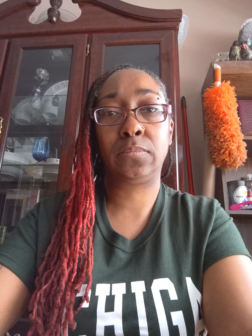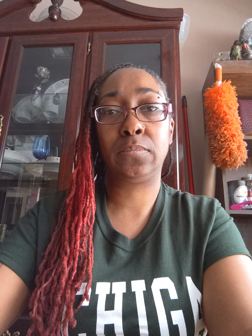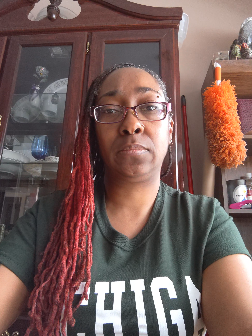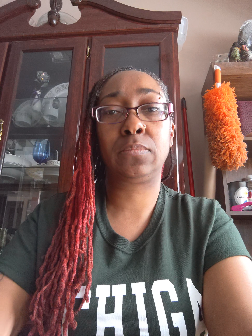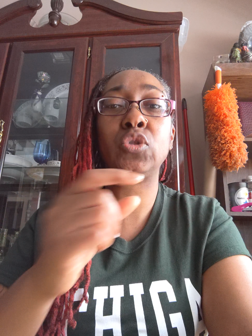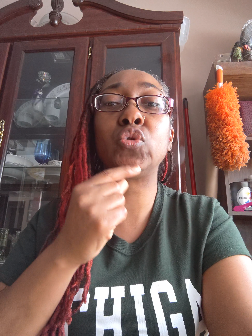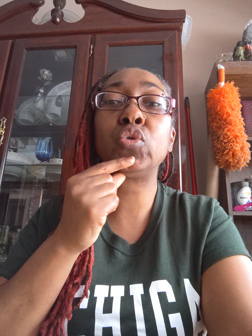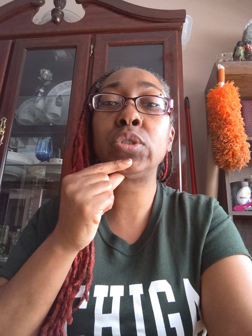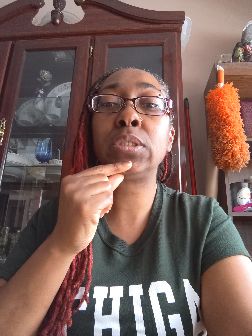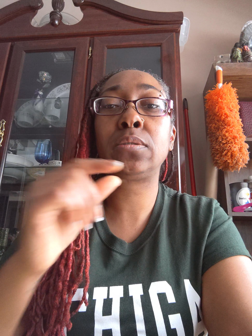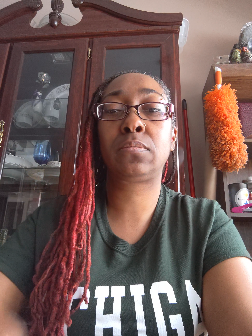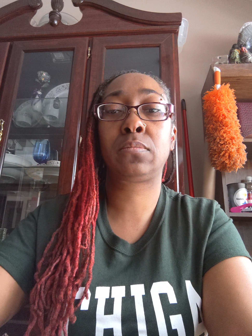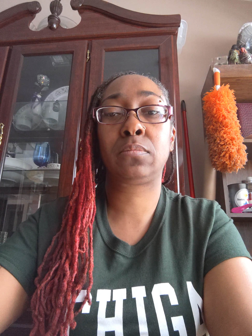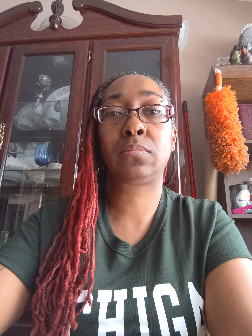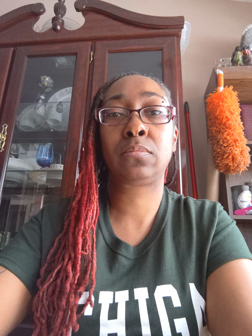chin